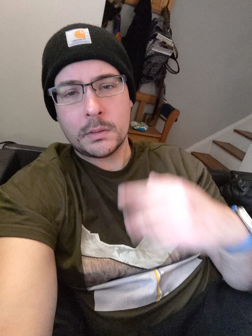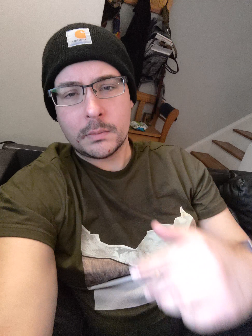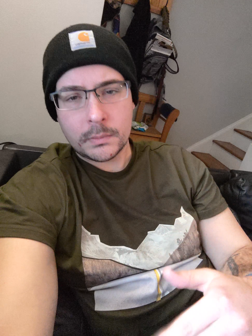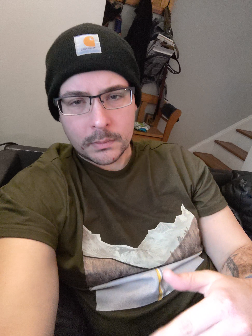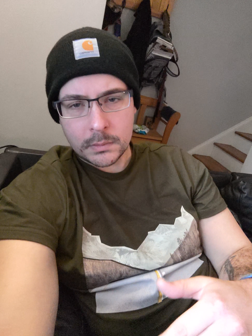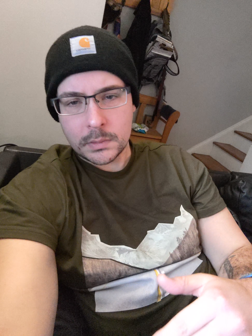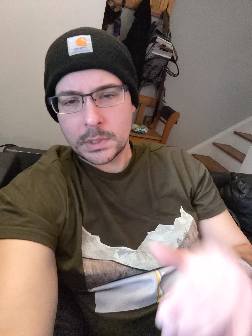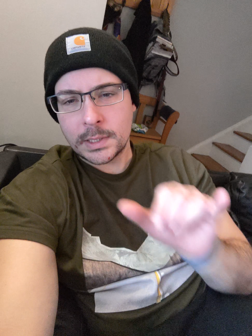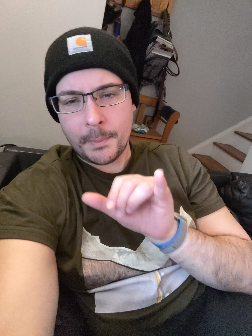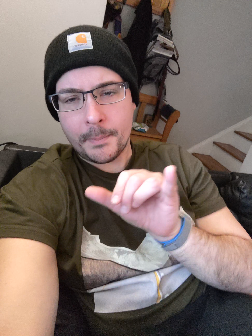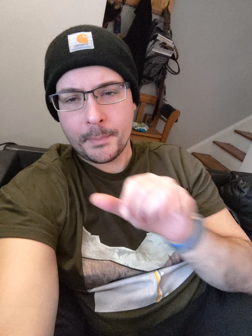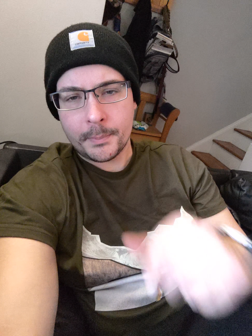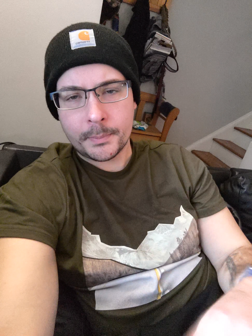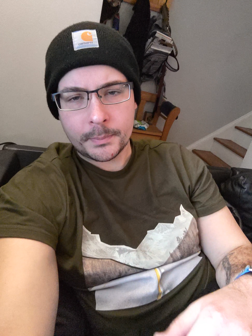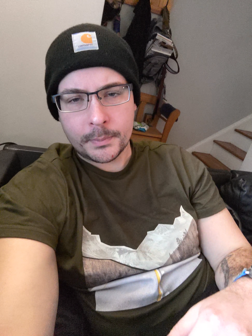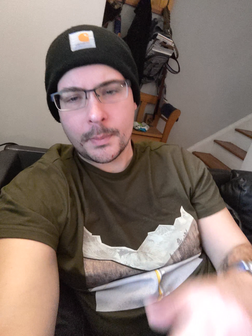same